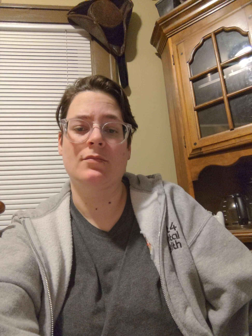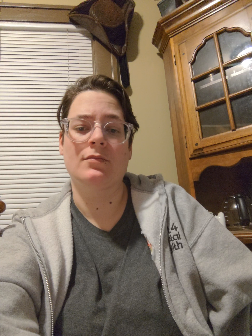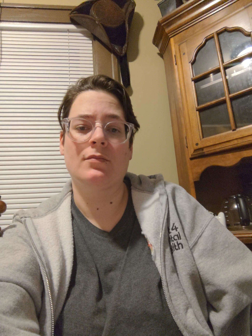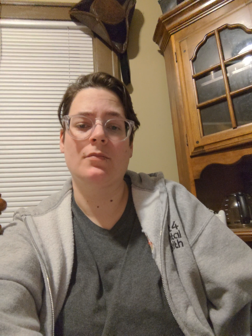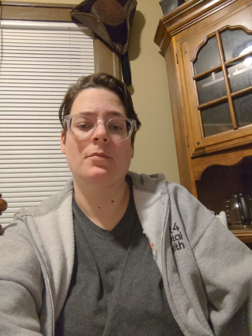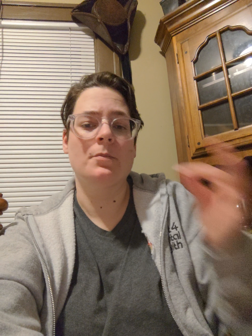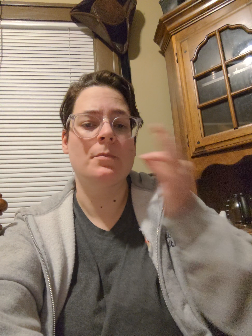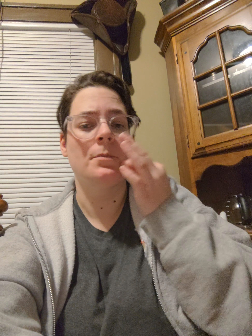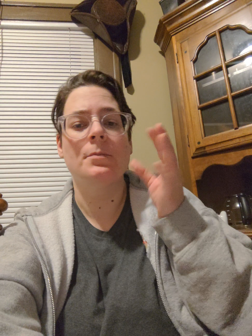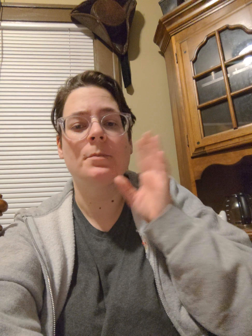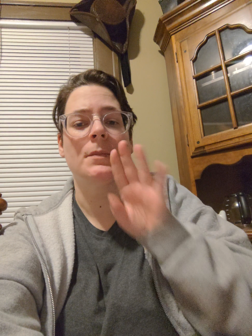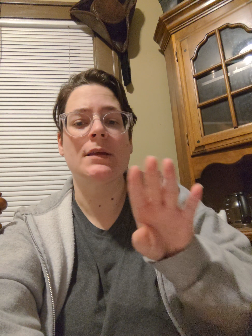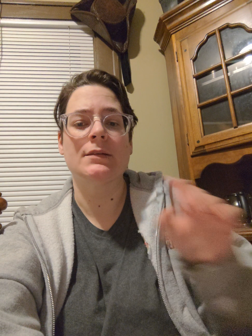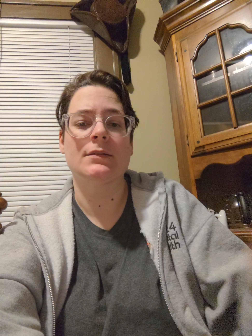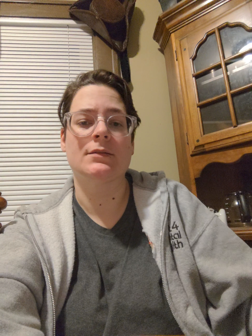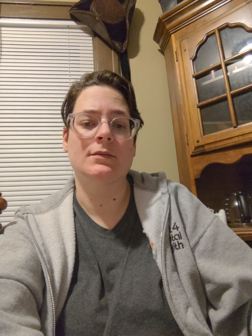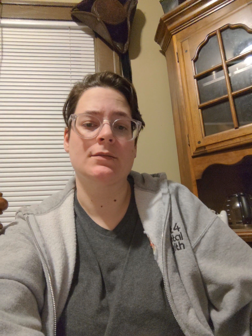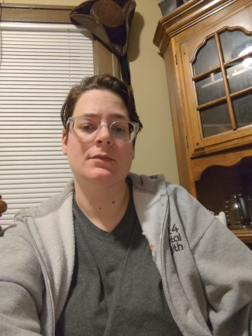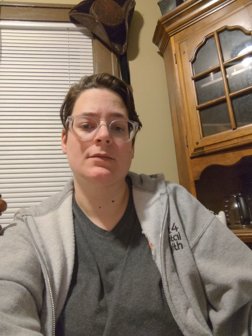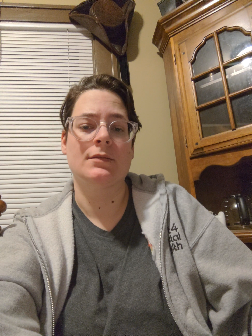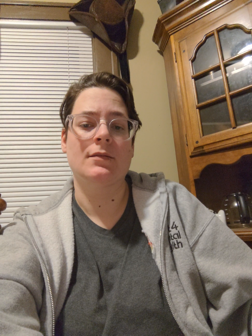bee